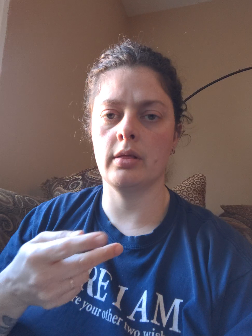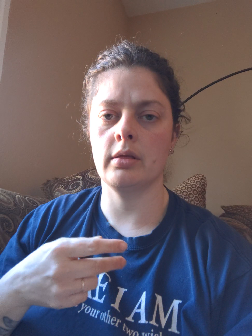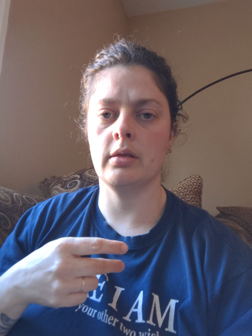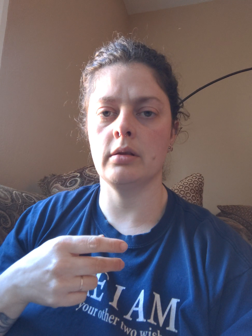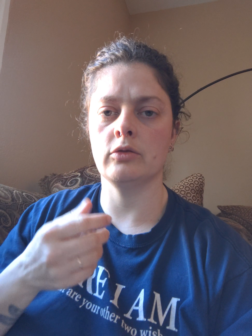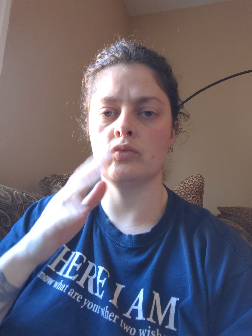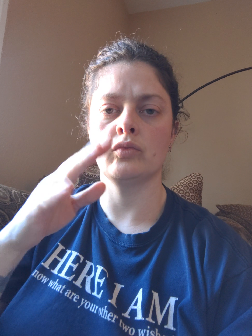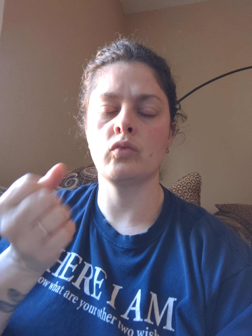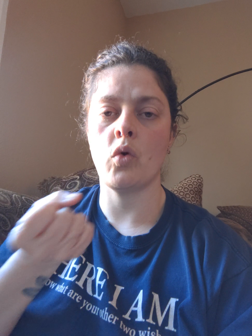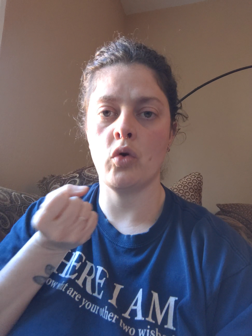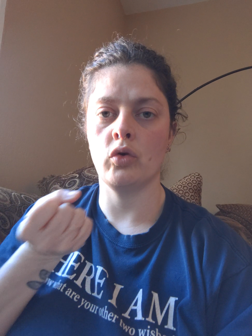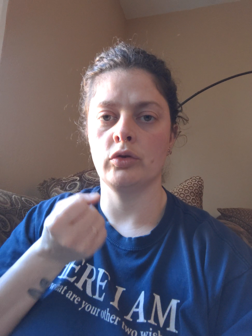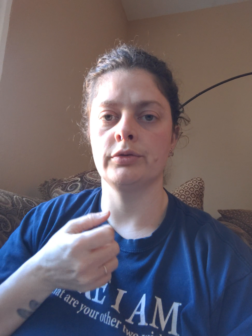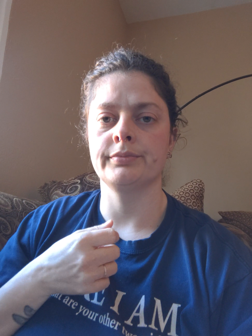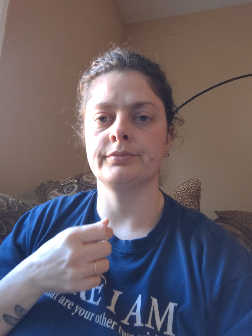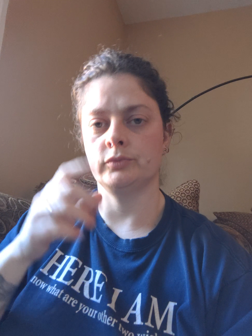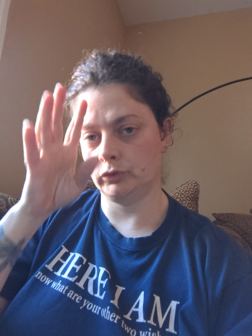drawer